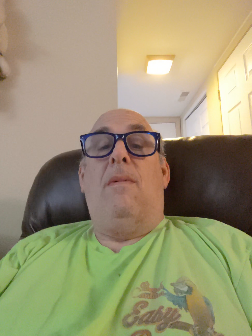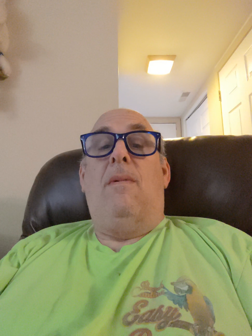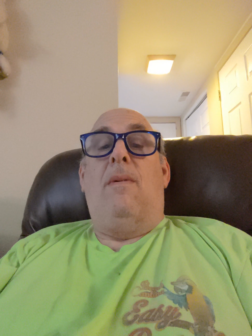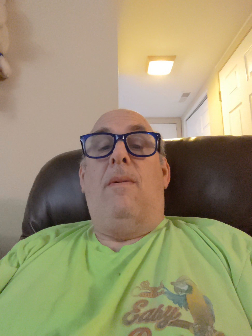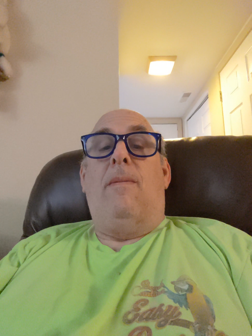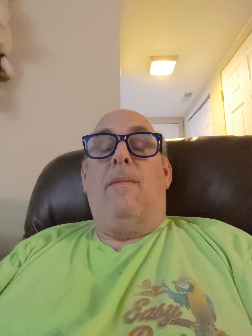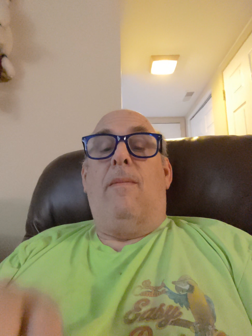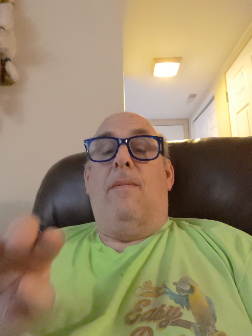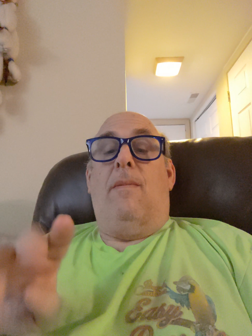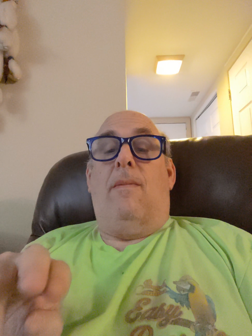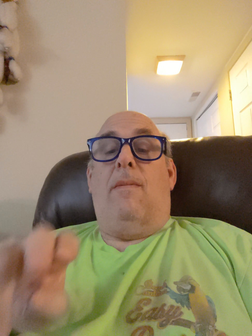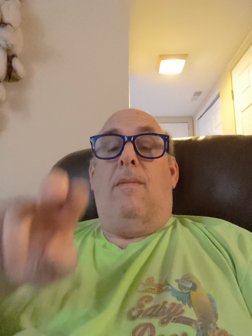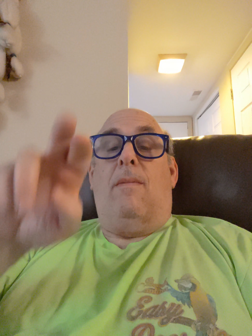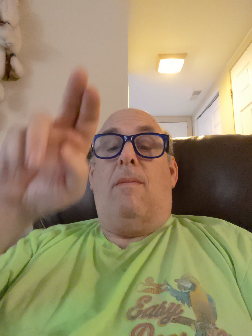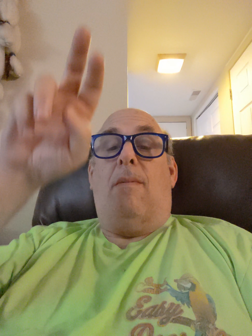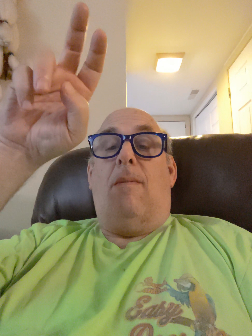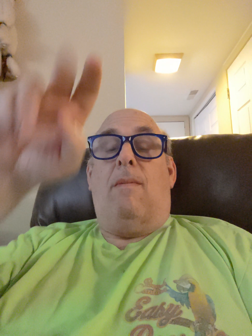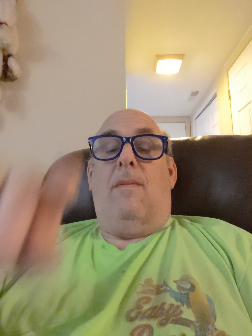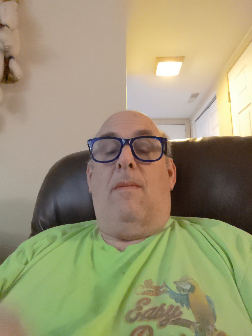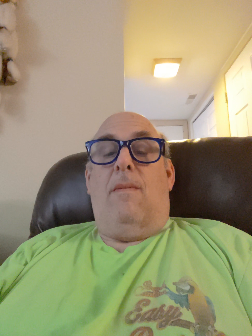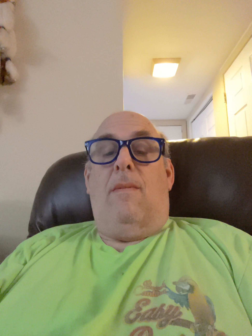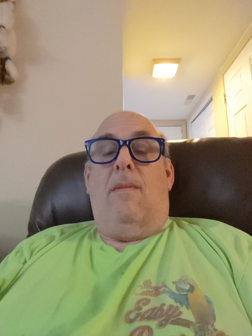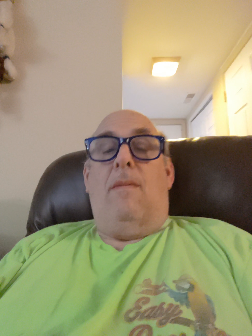stairs